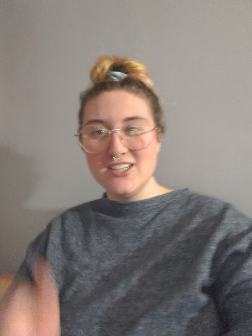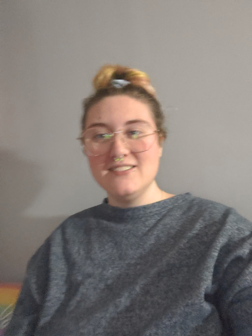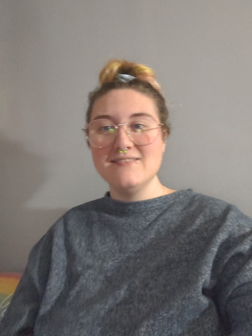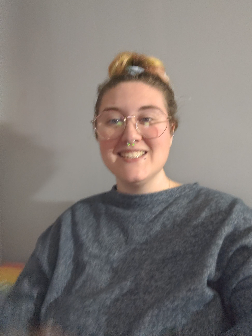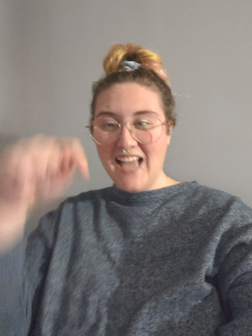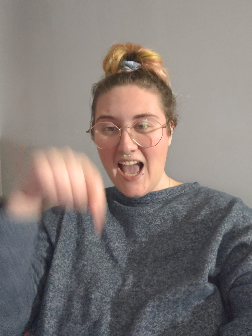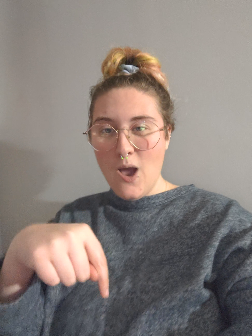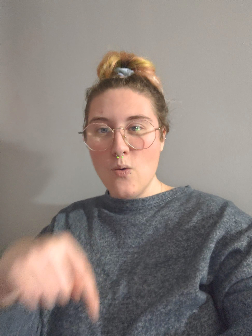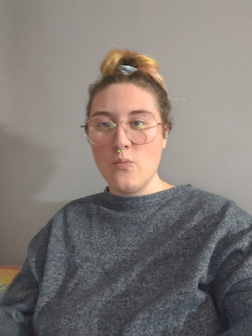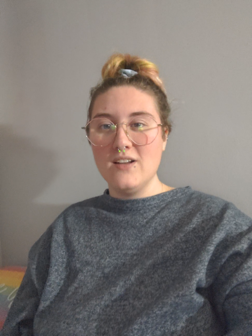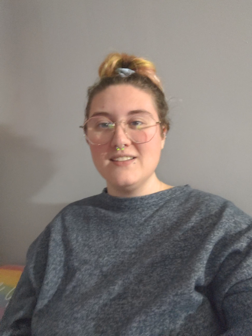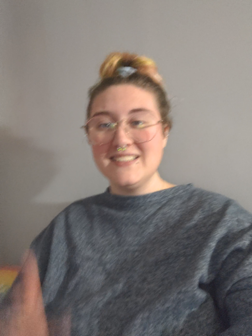down